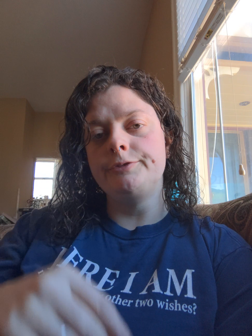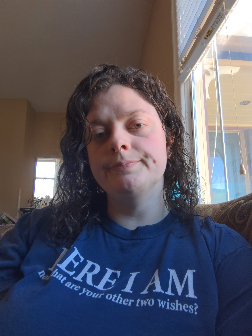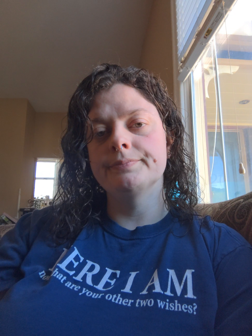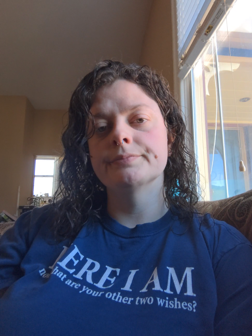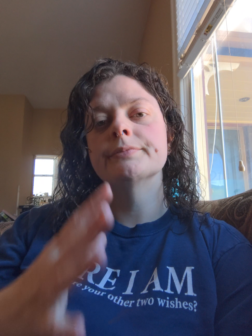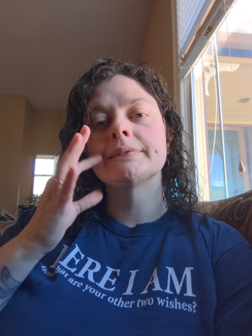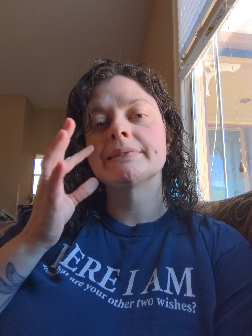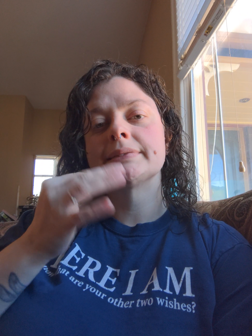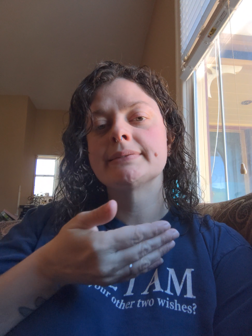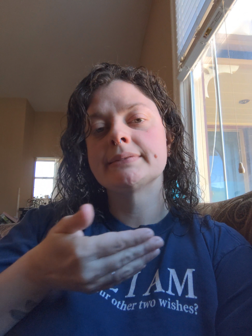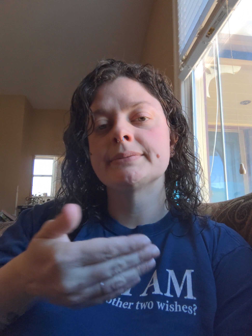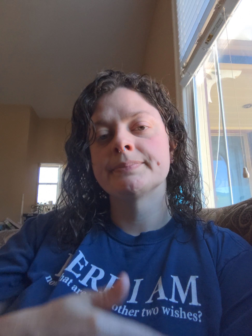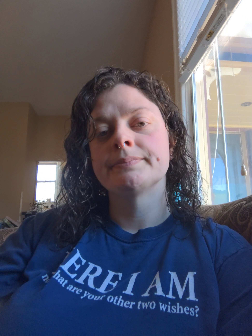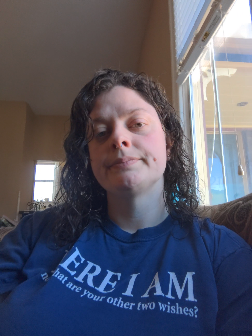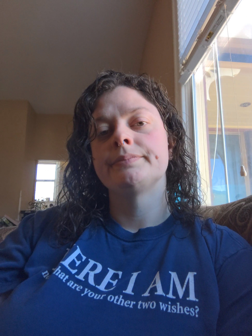kitty